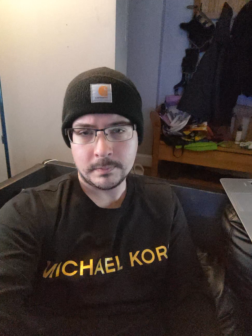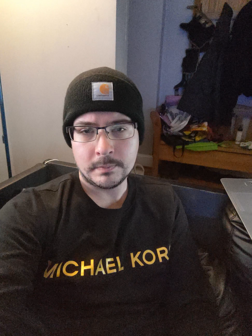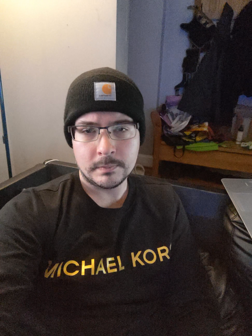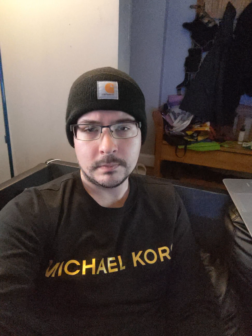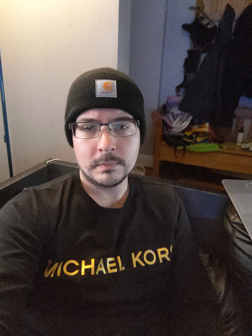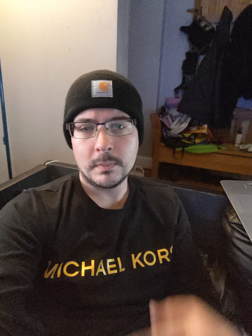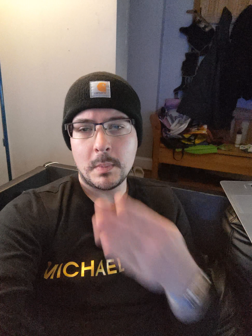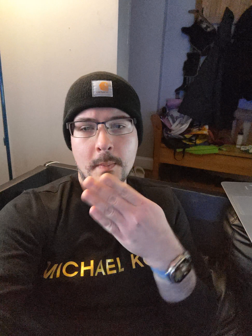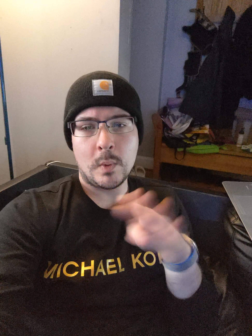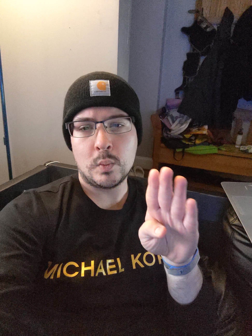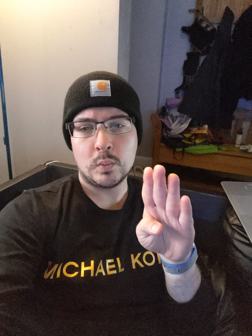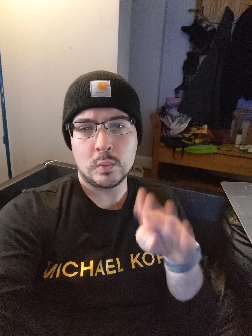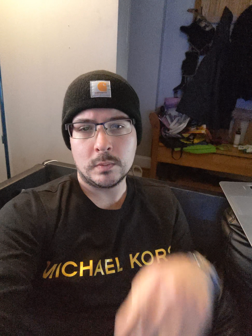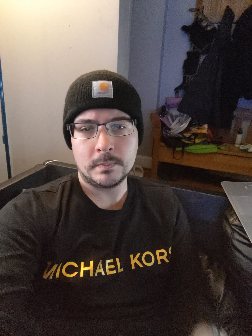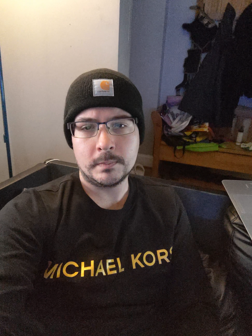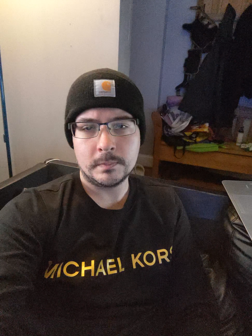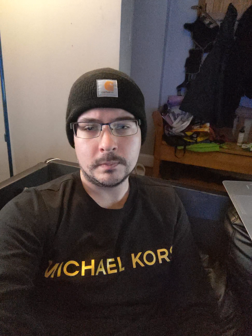blue